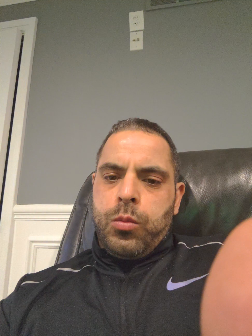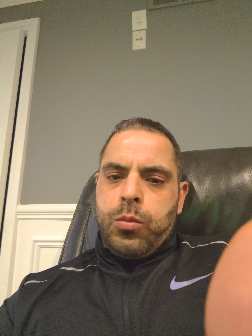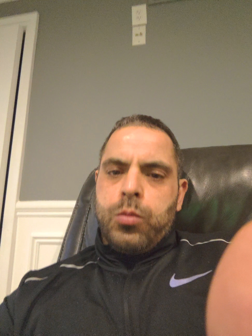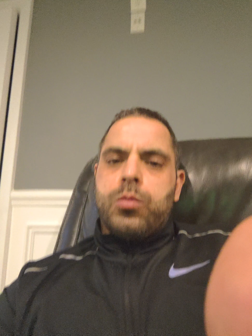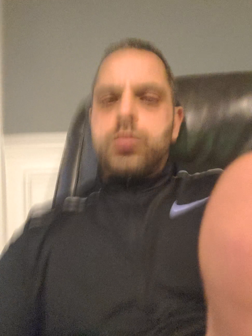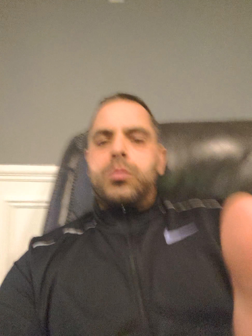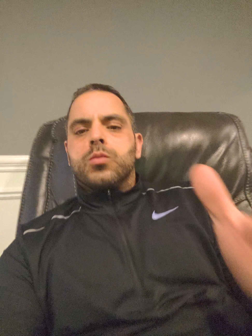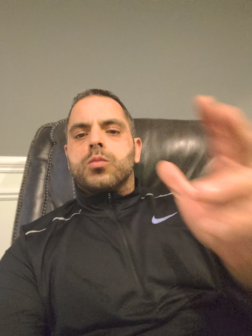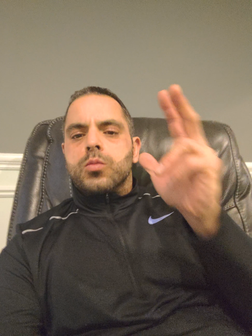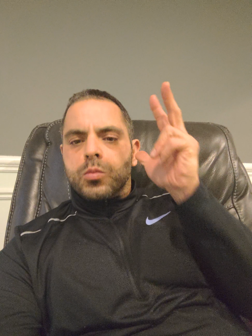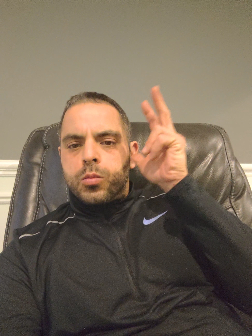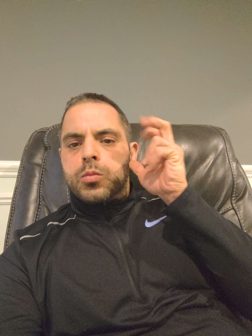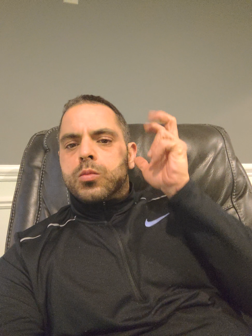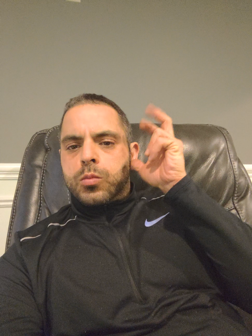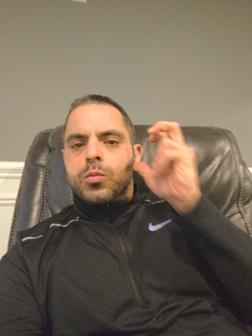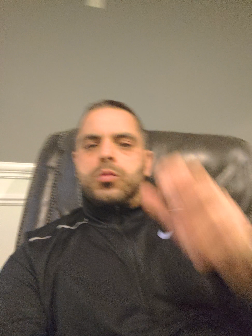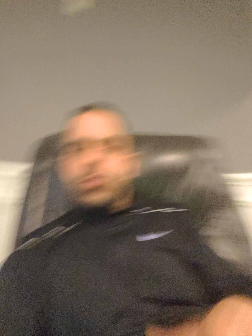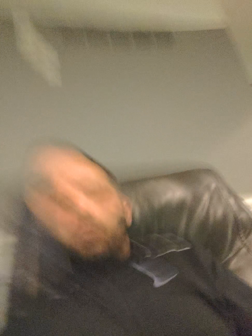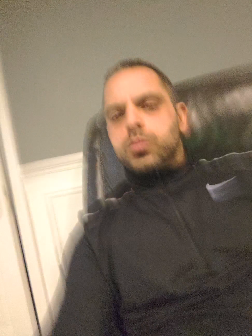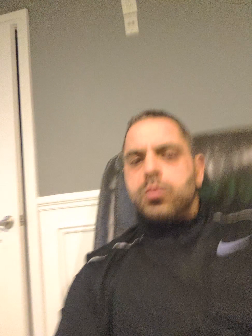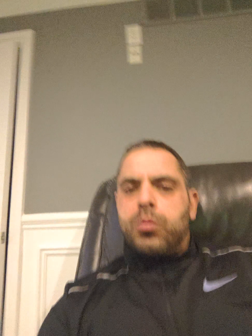hear